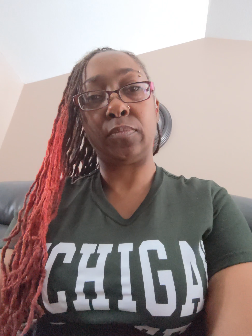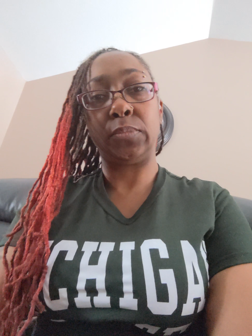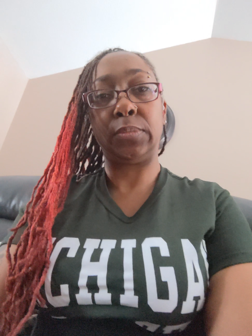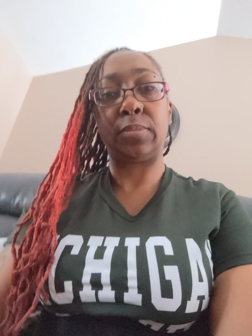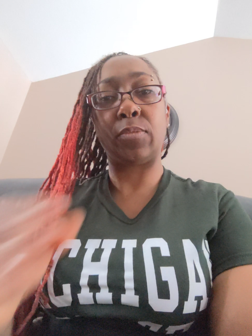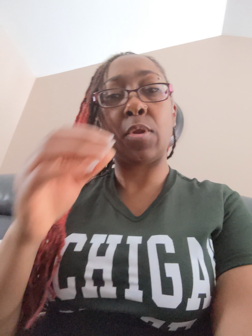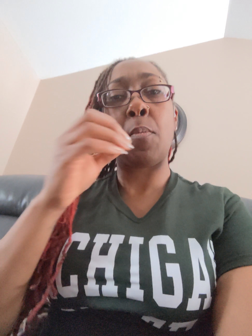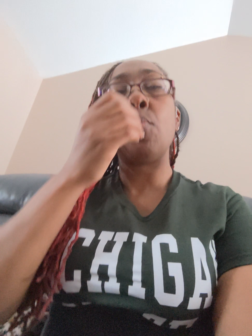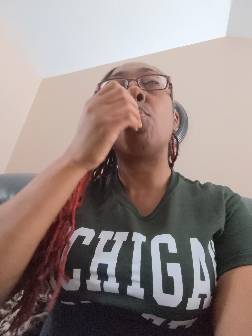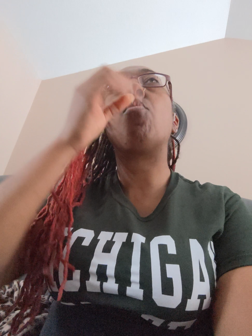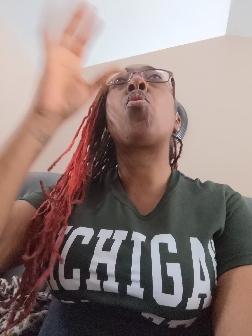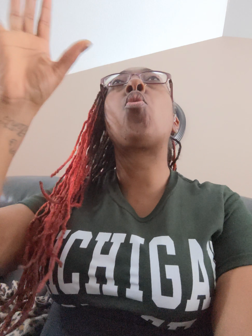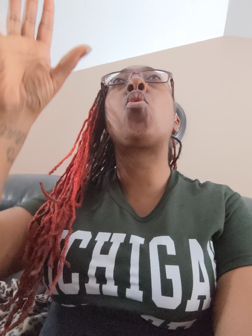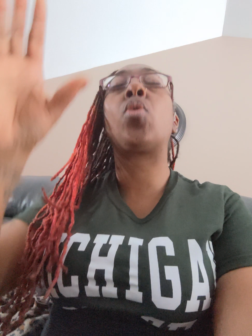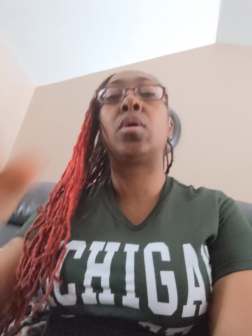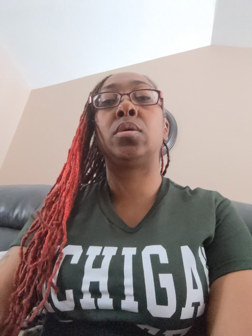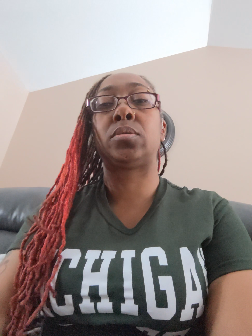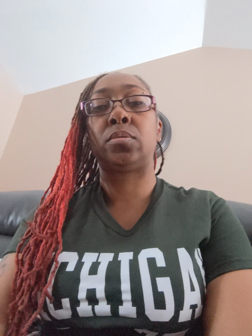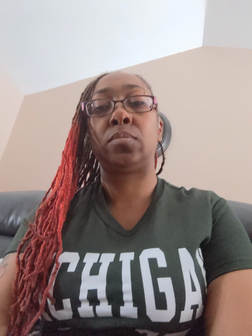blow